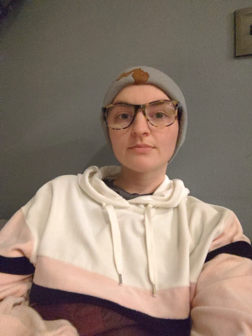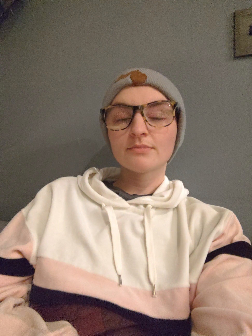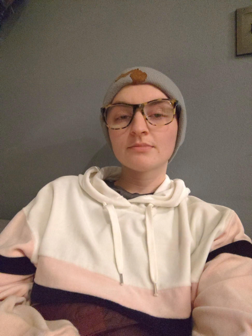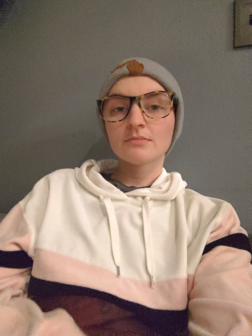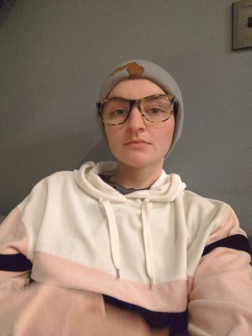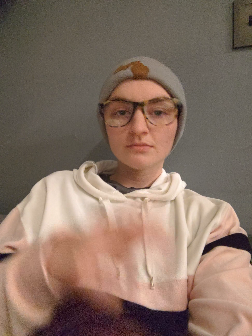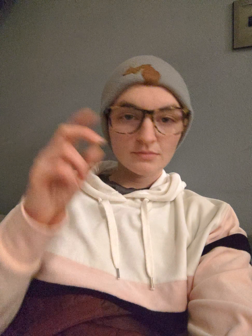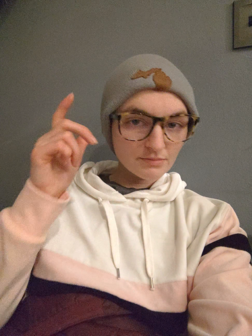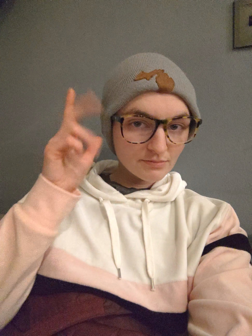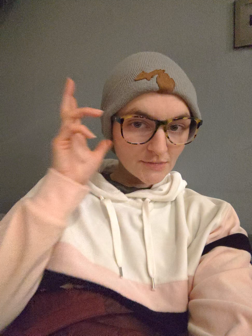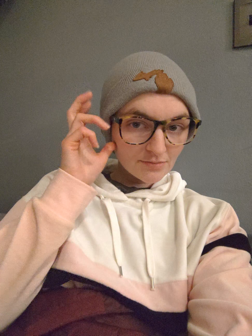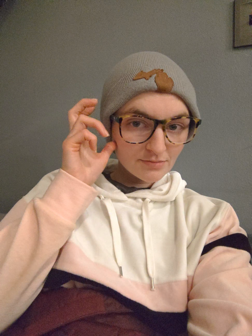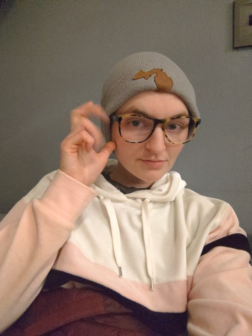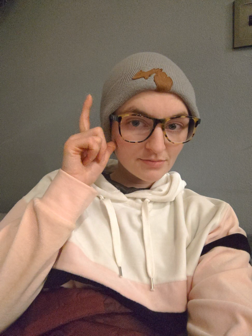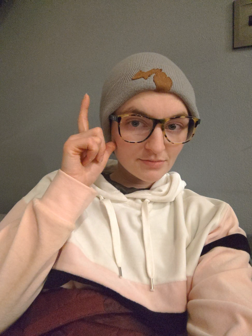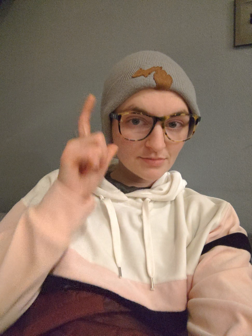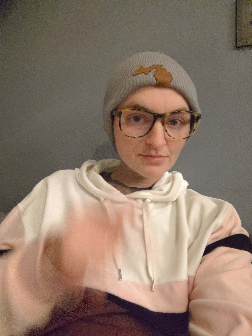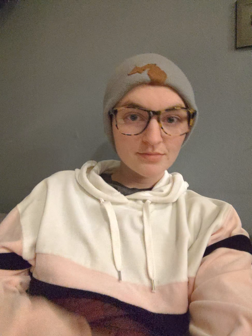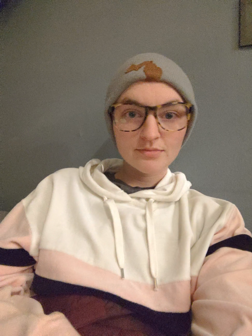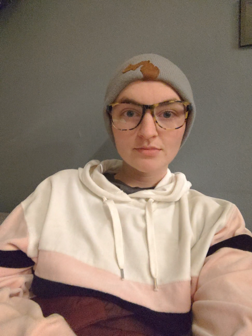listen